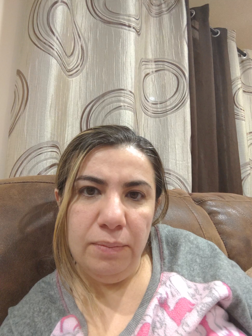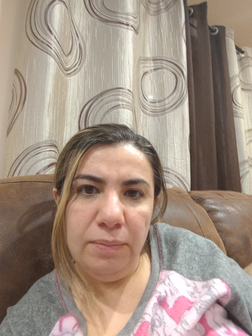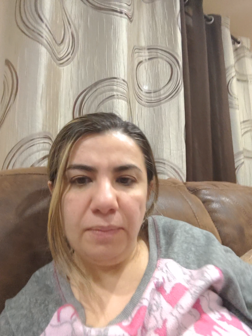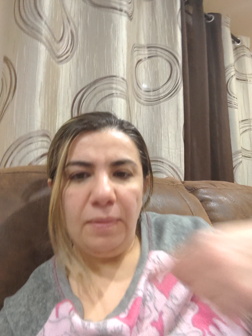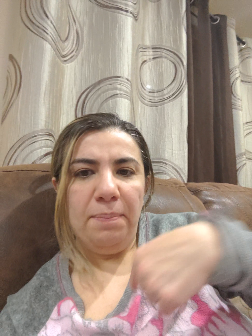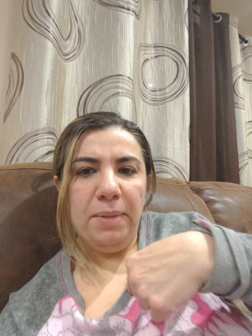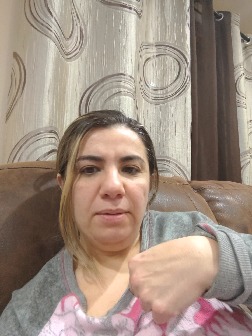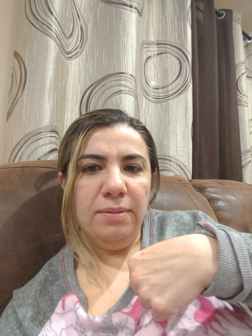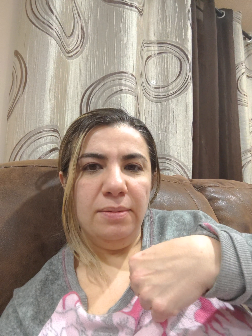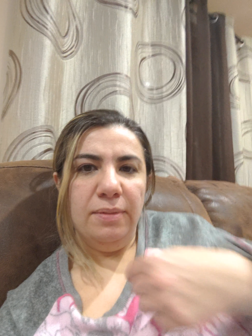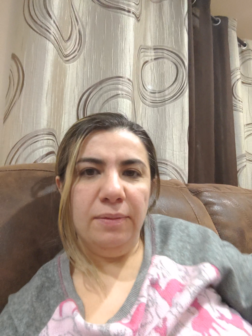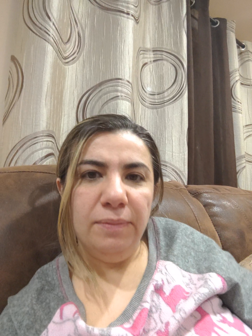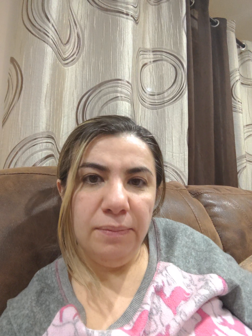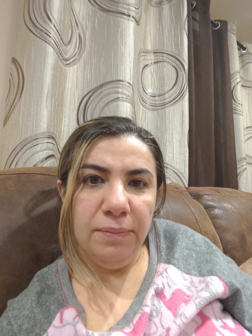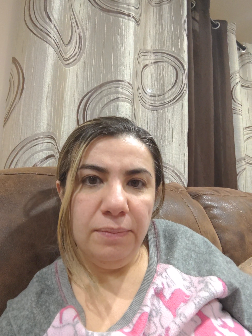my